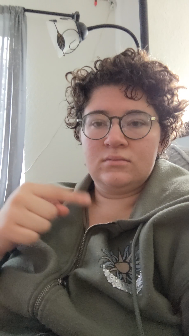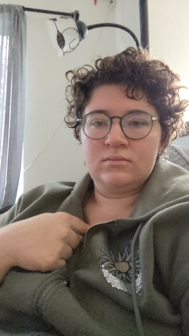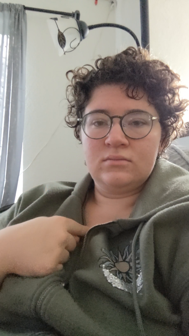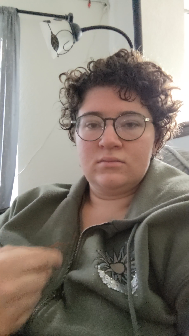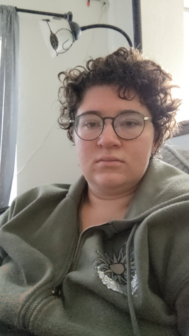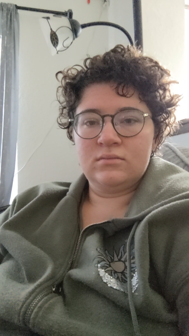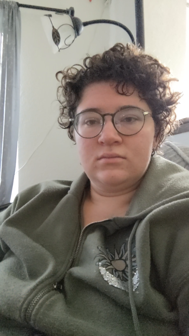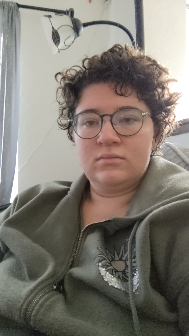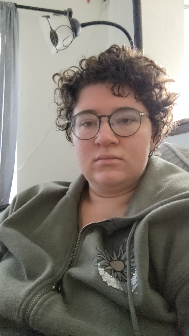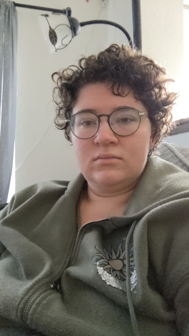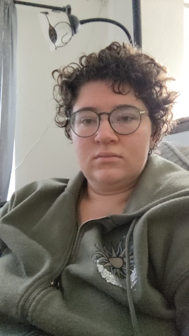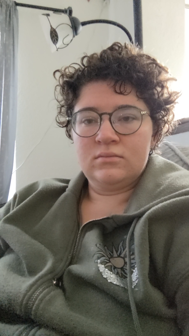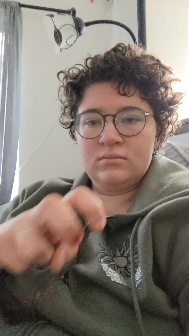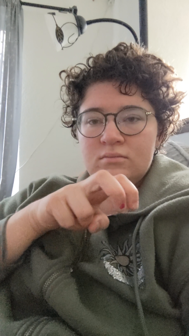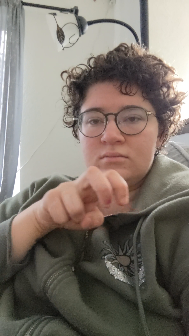bench